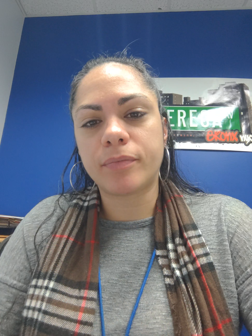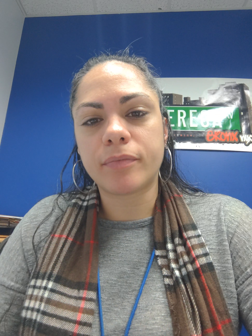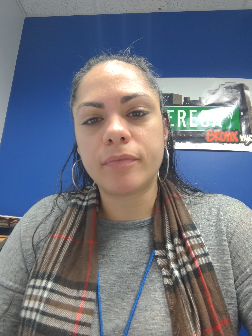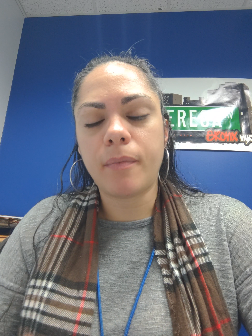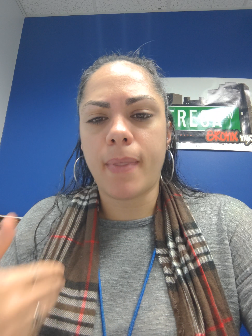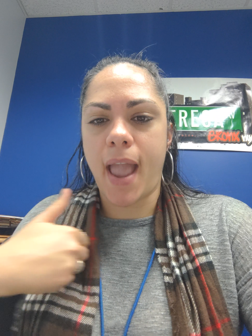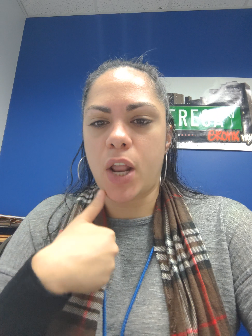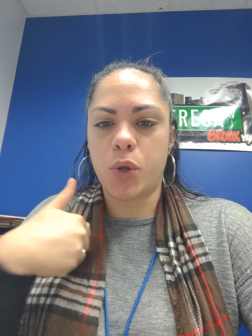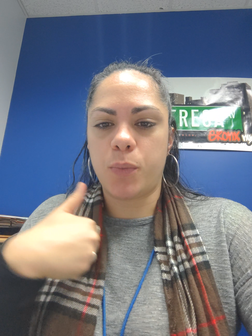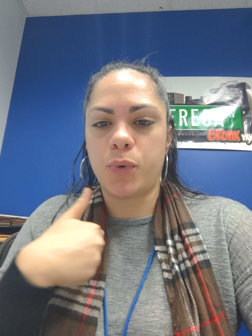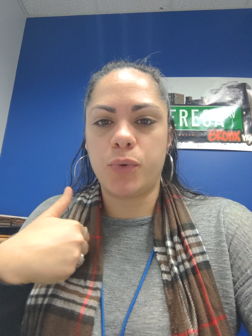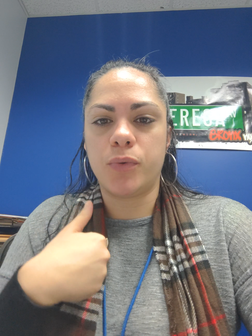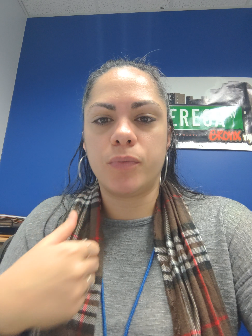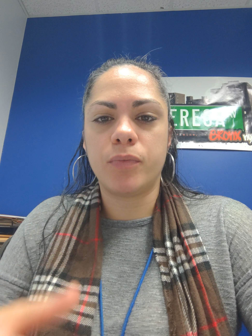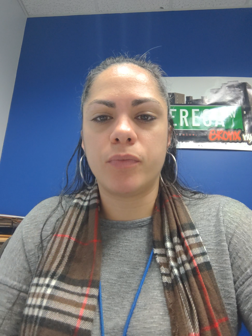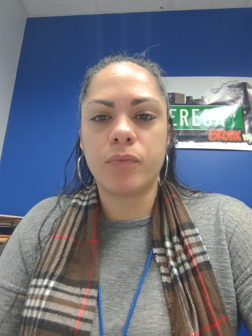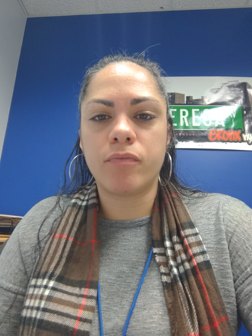animal